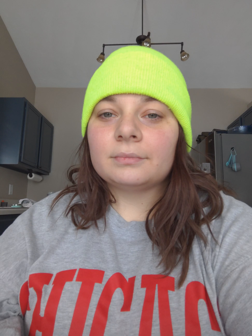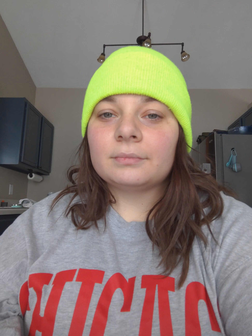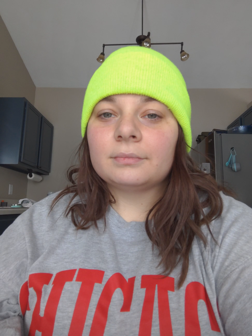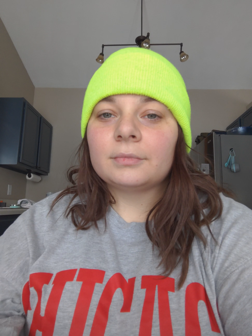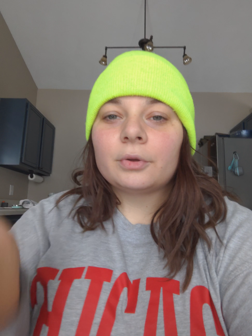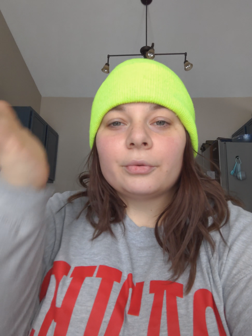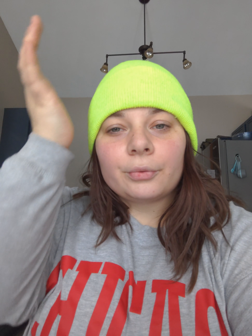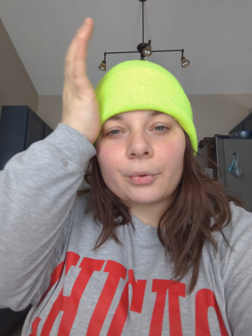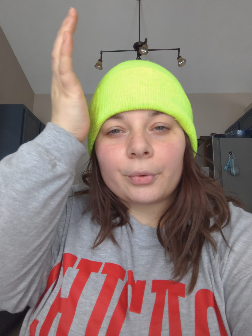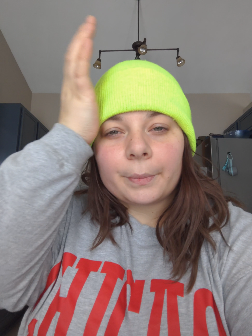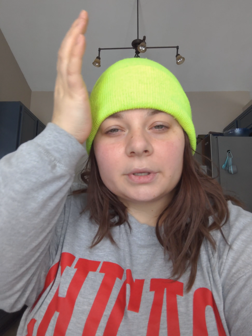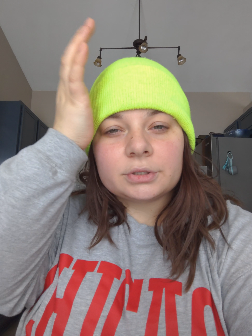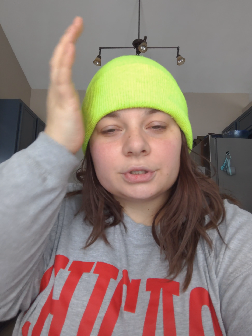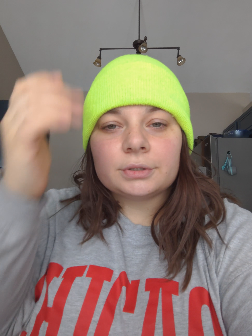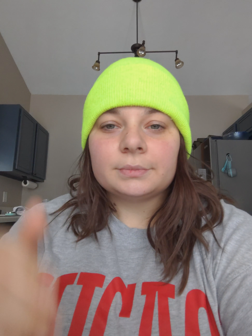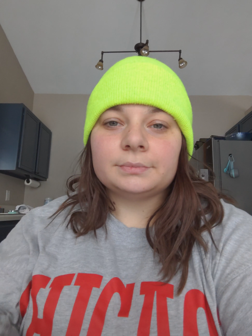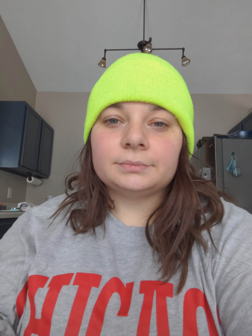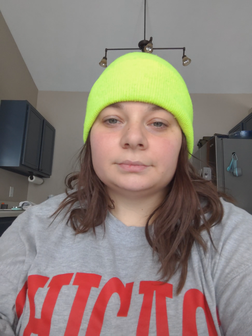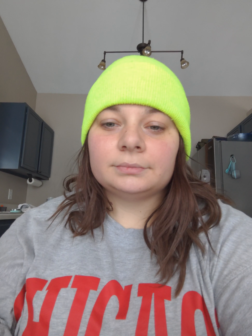garbage